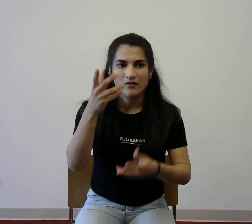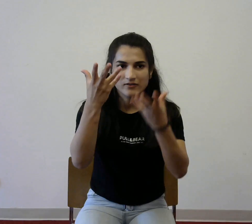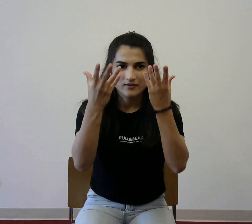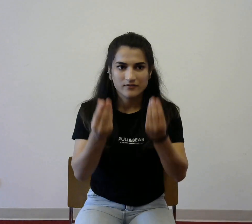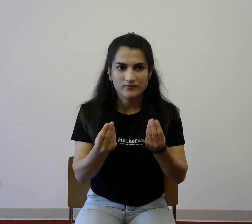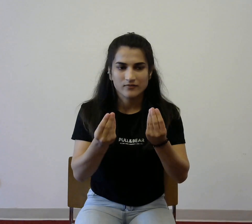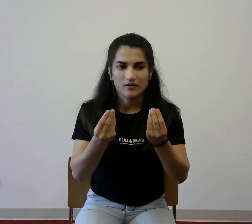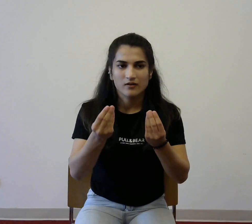gun